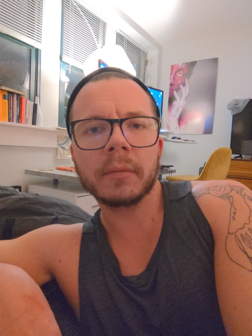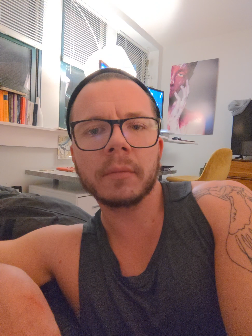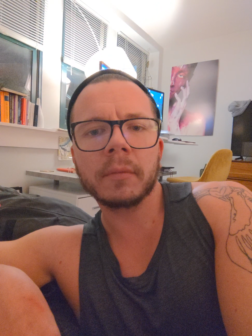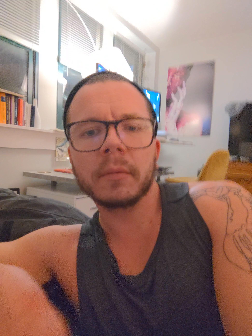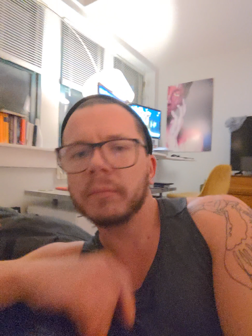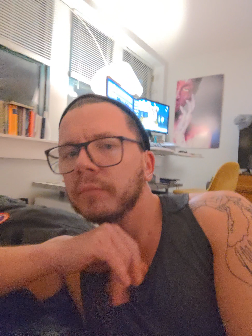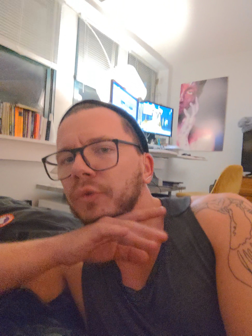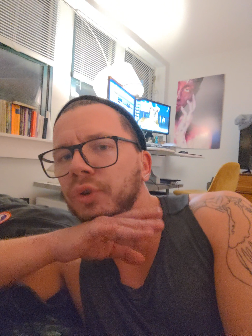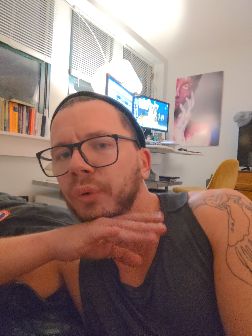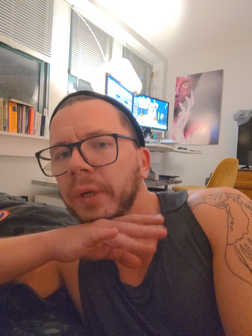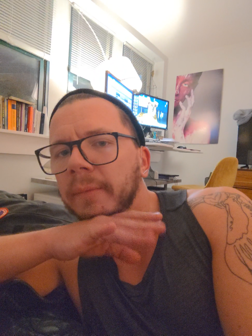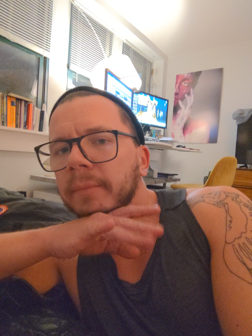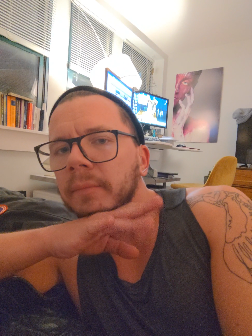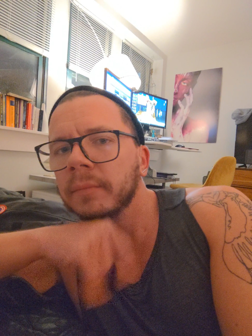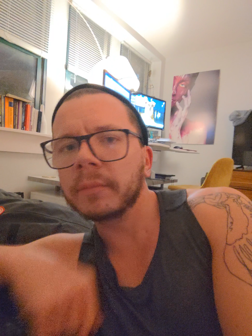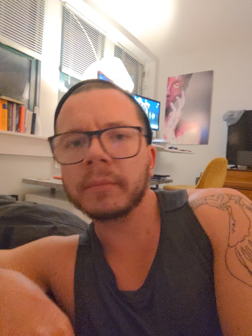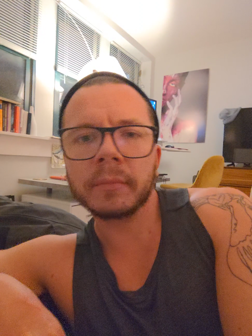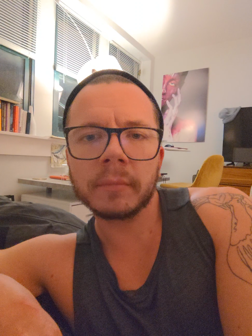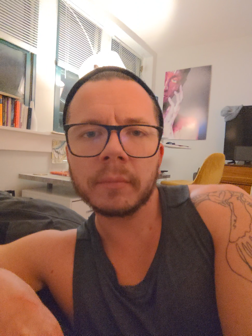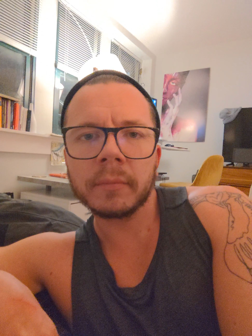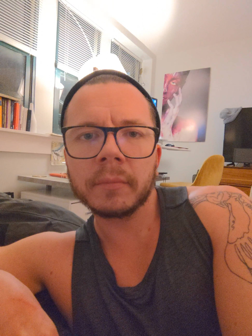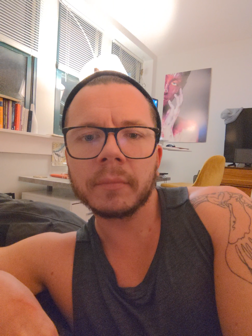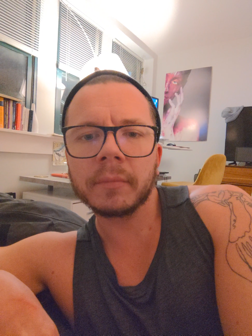dirty